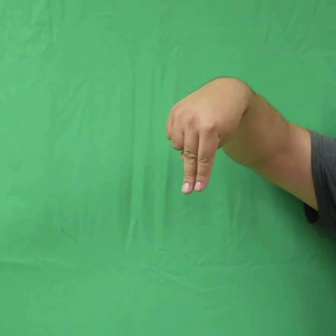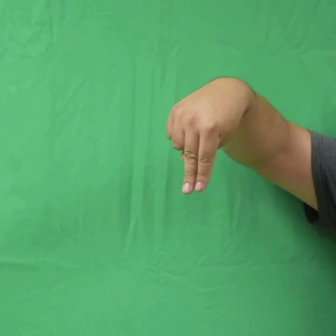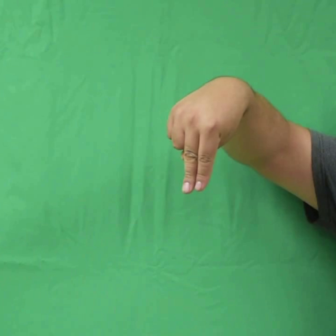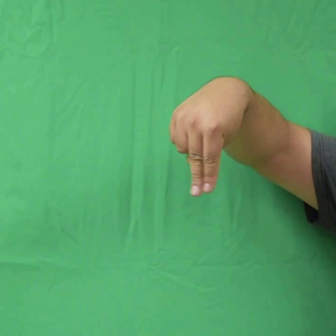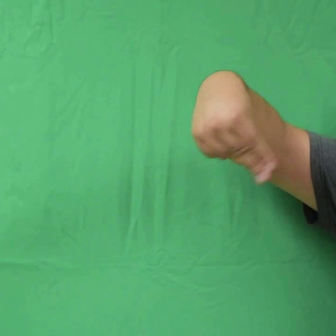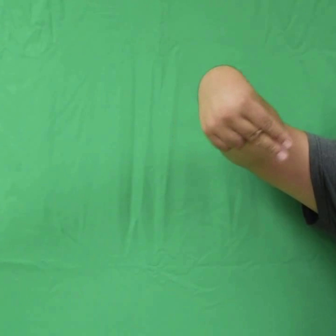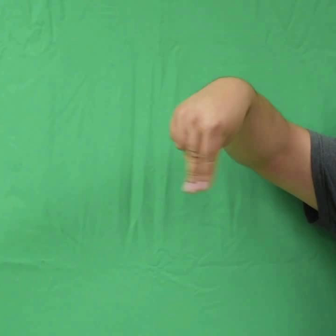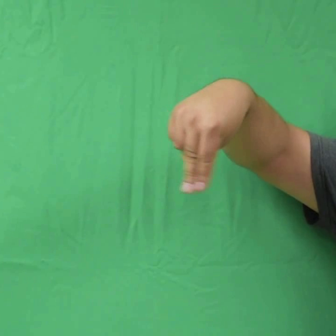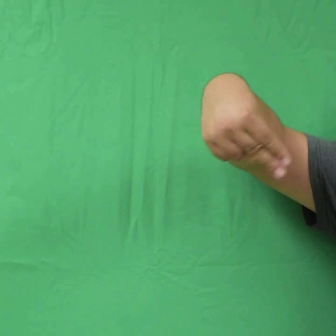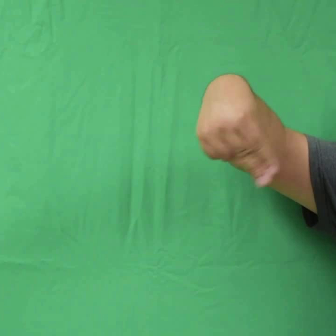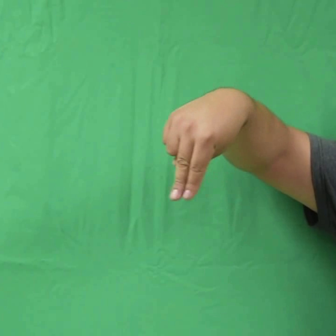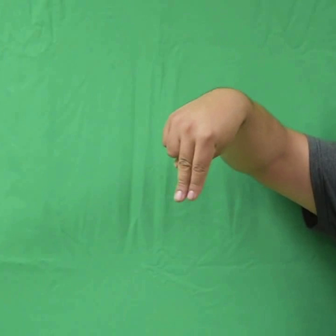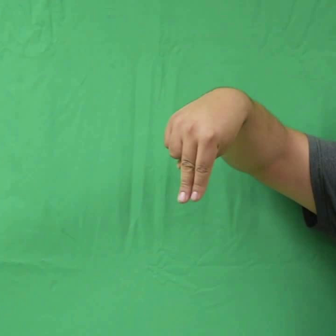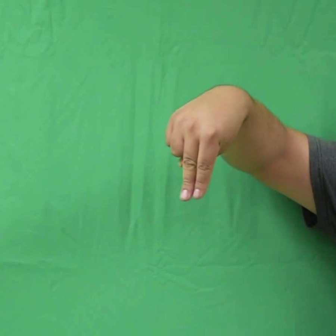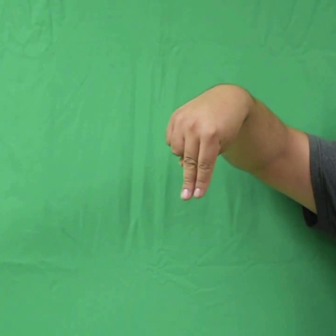Ñ